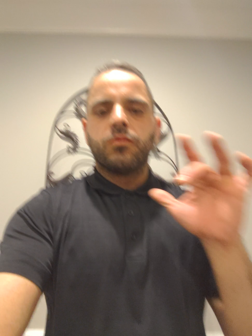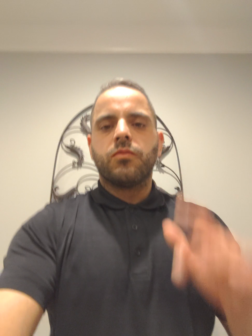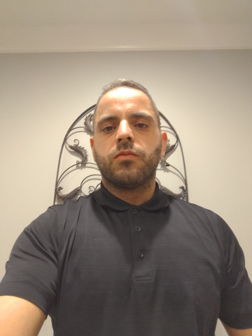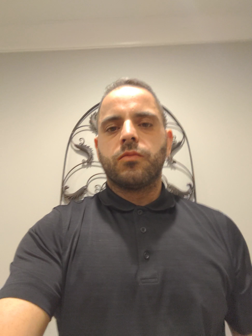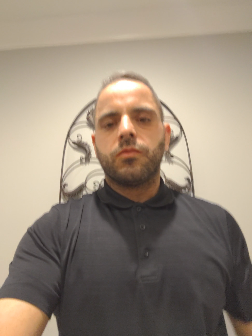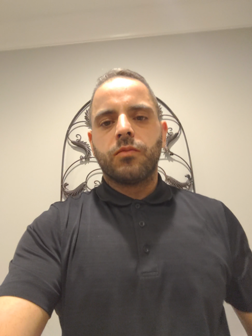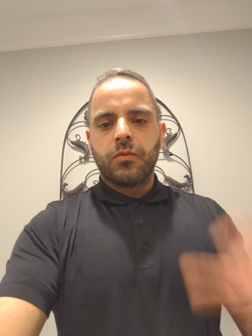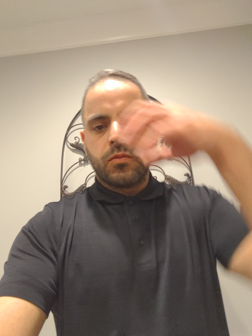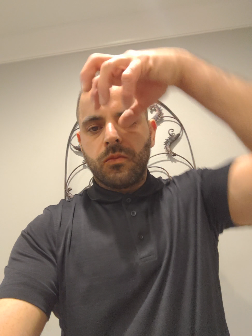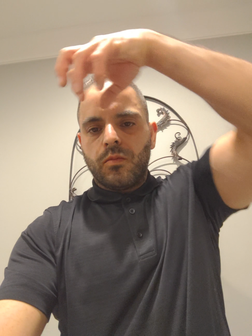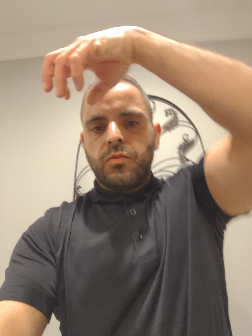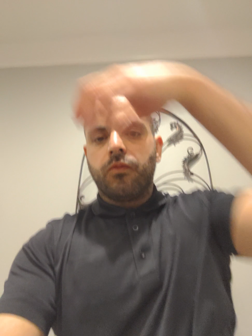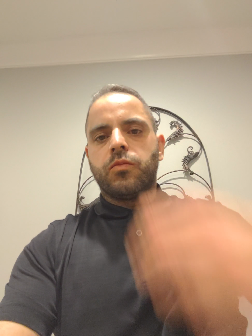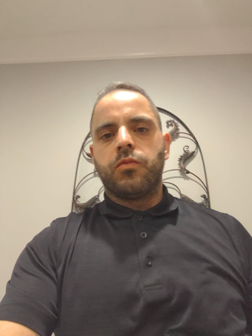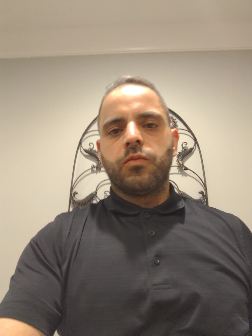cloud